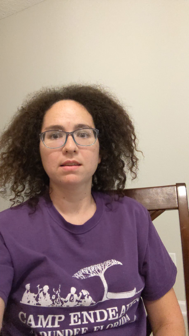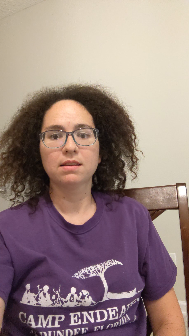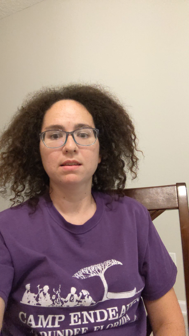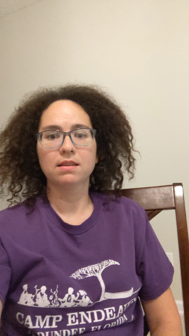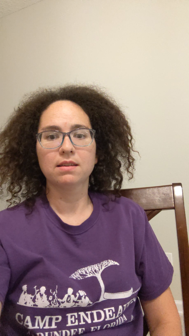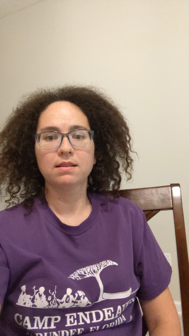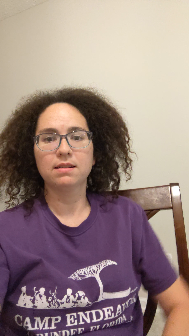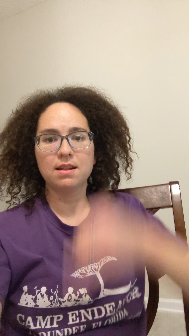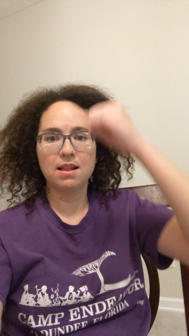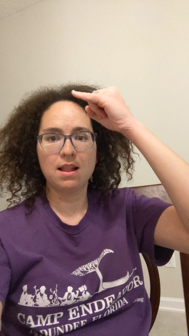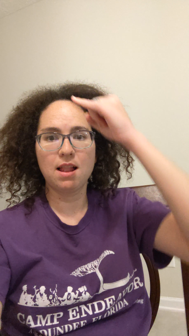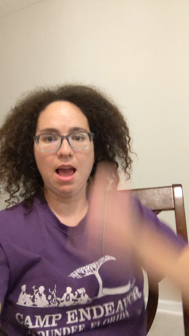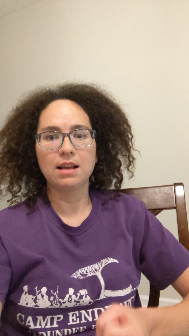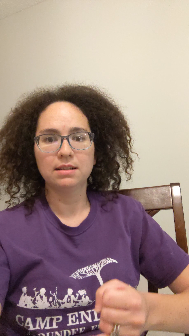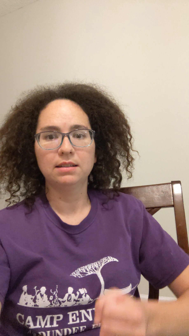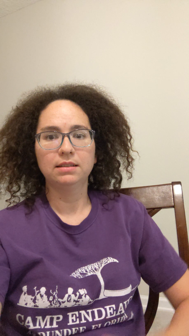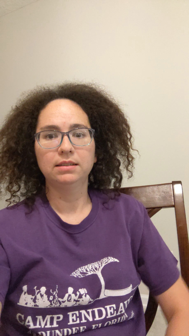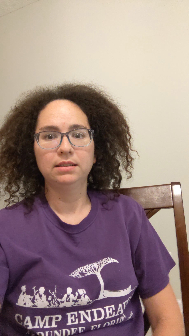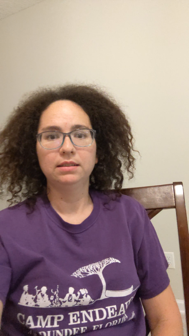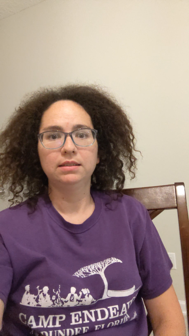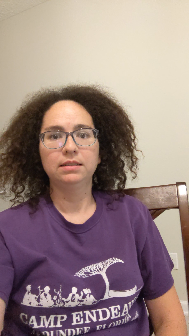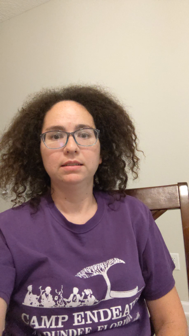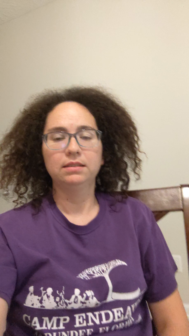last